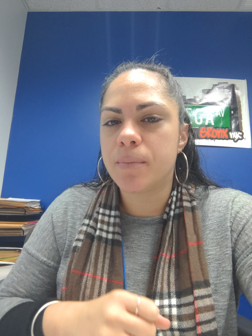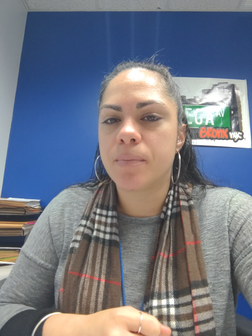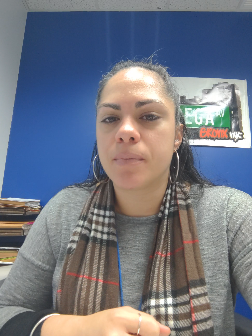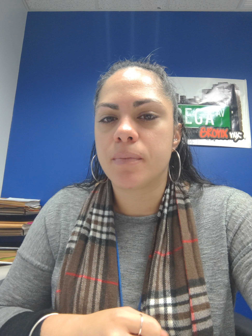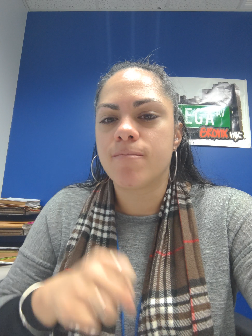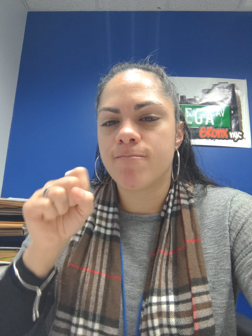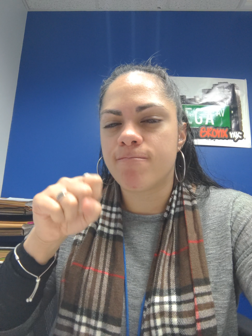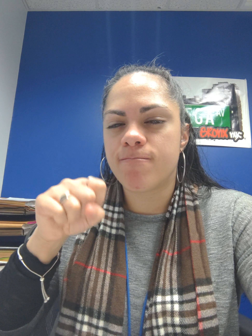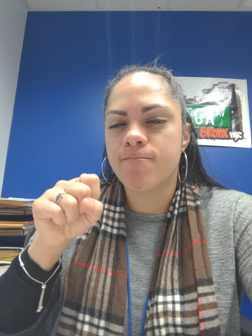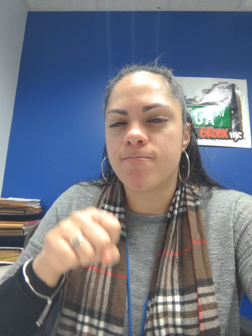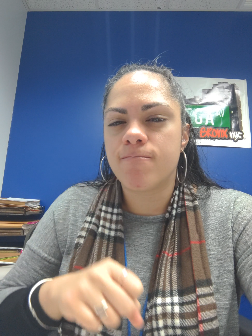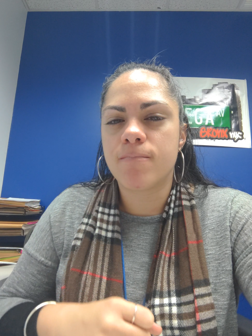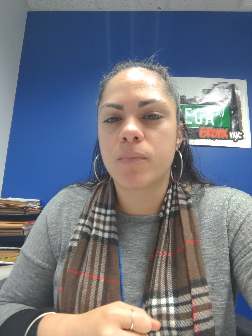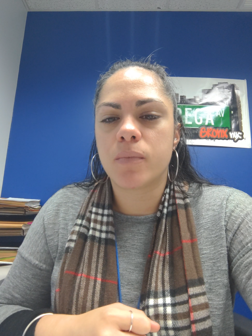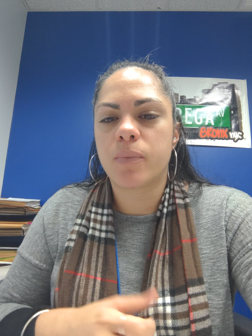yes